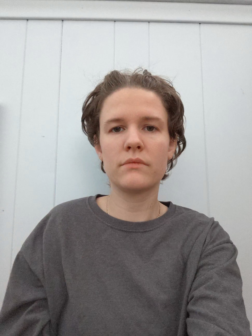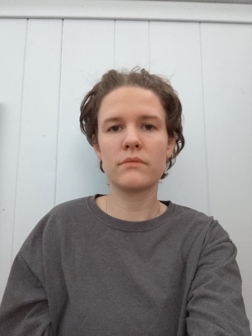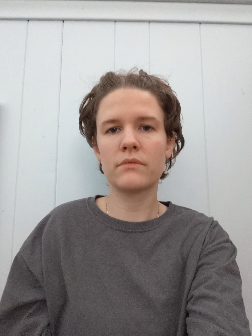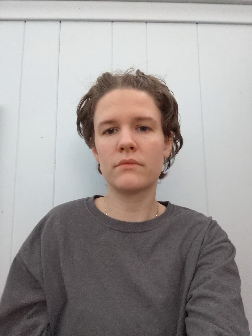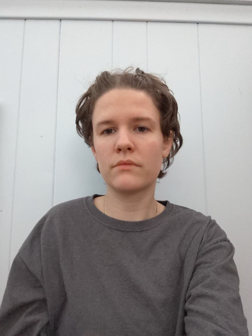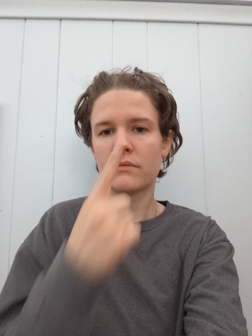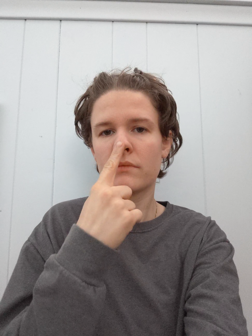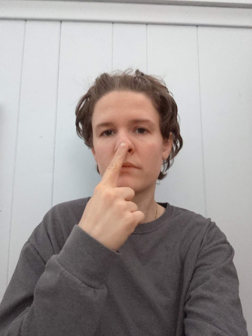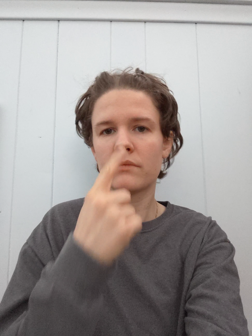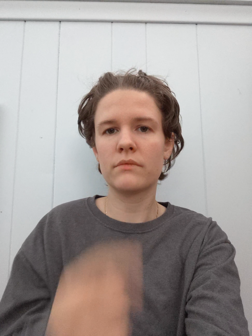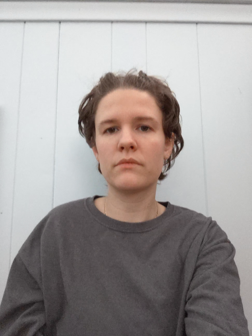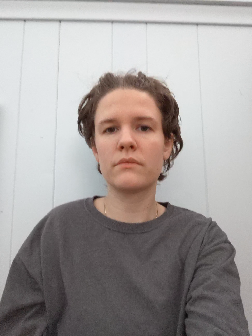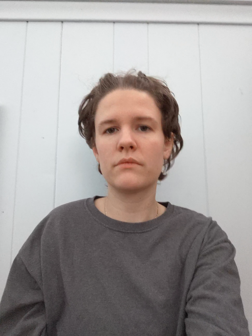nose